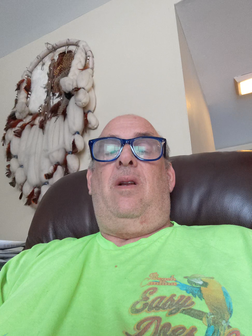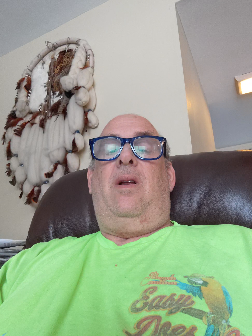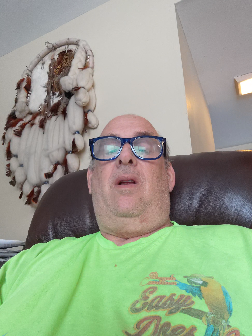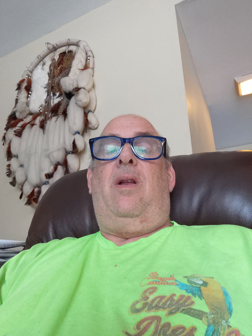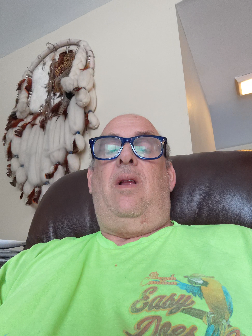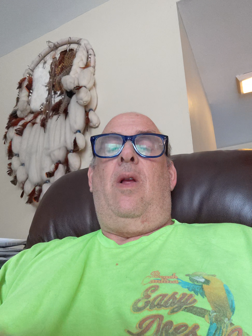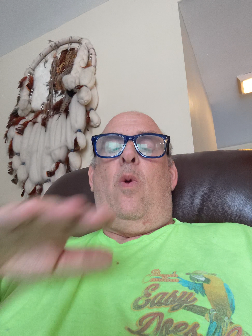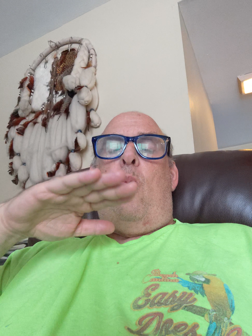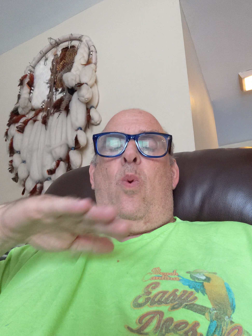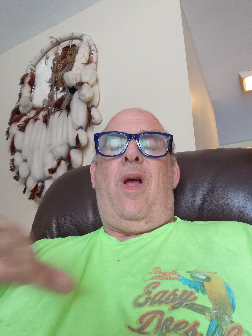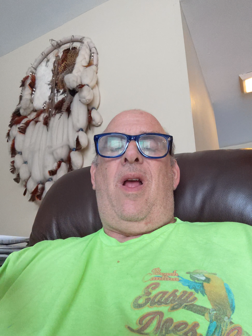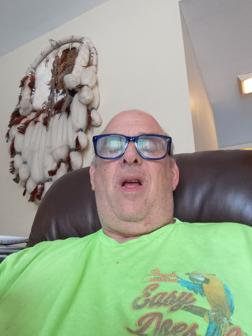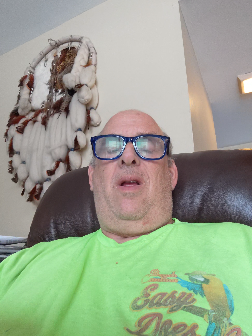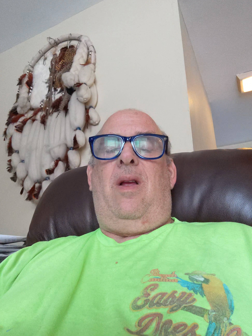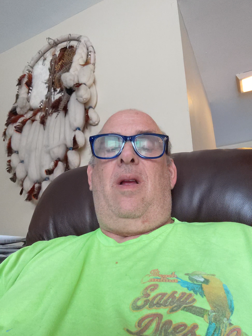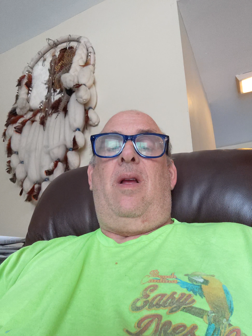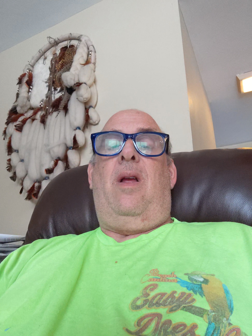quiet